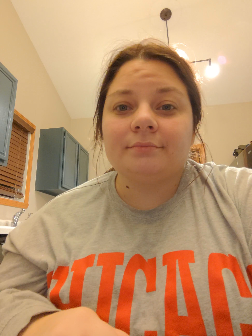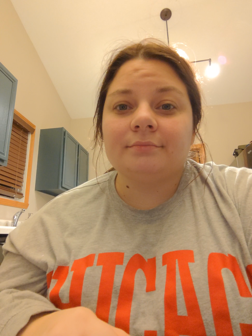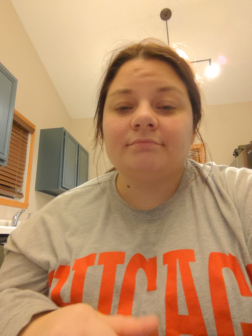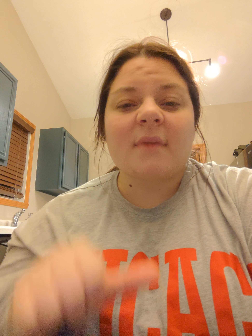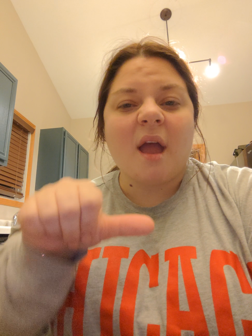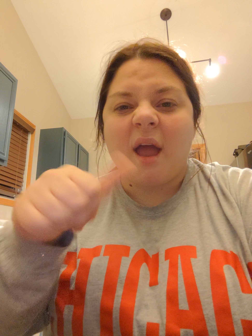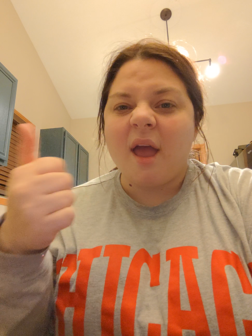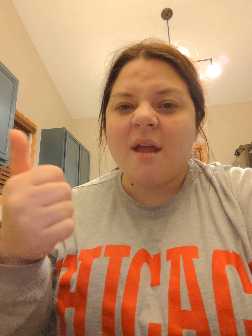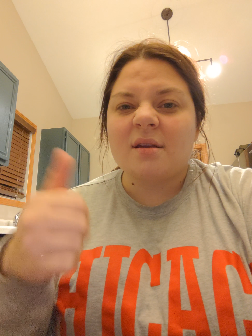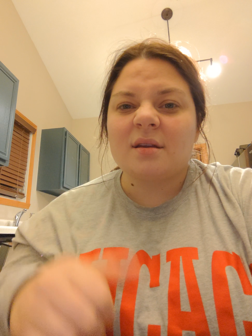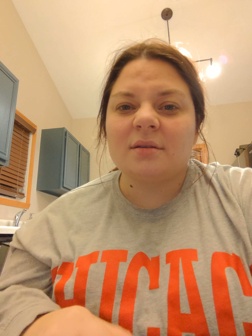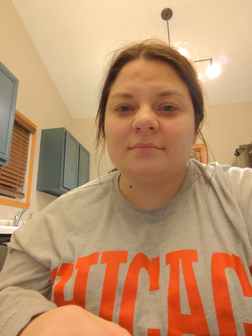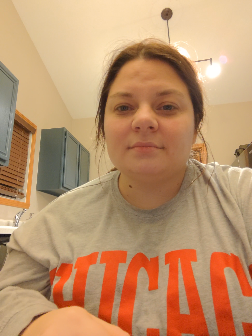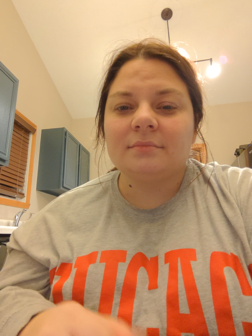any